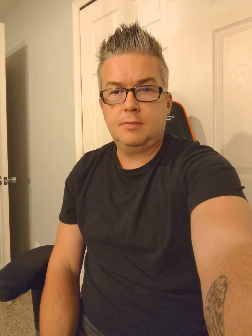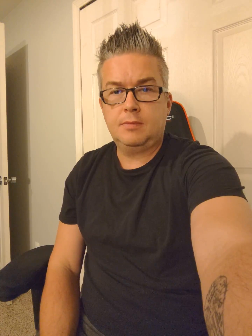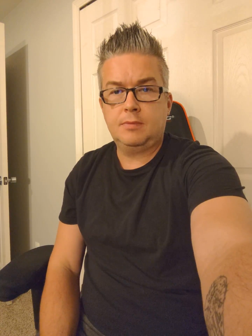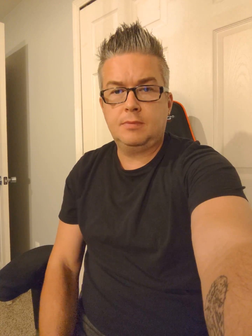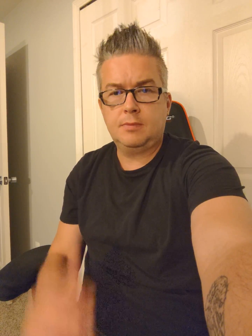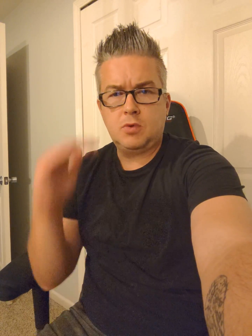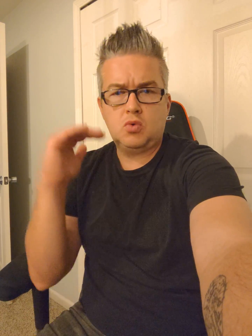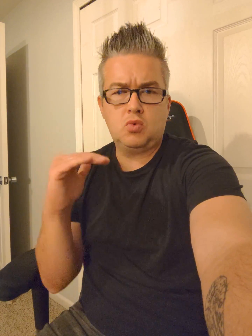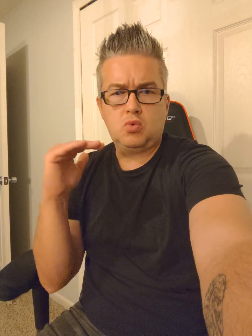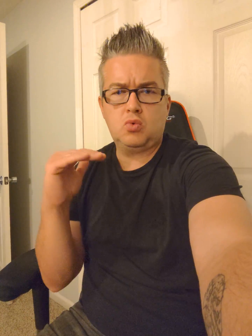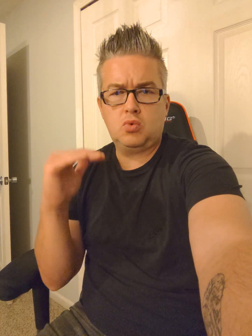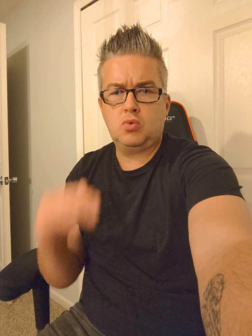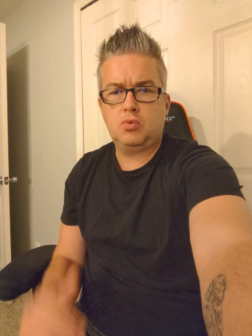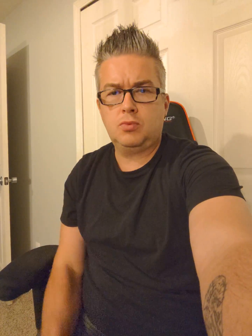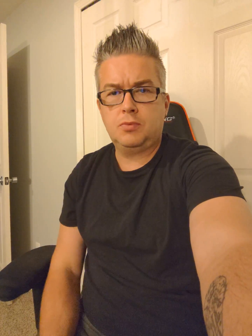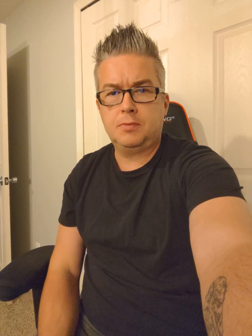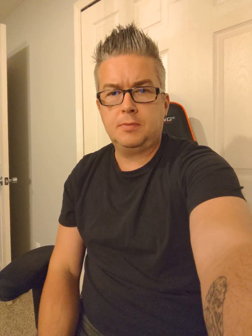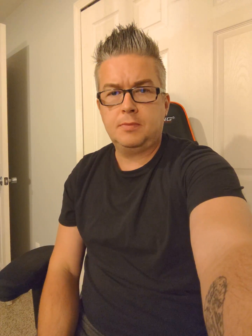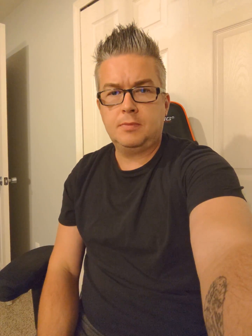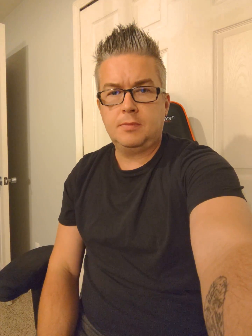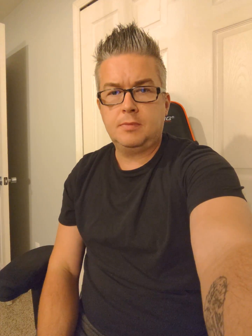little